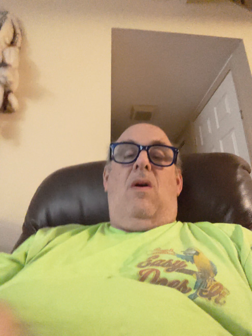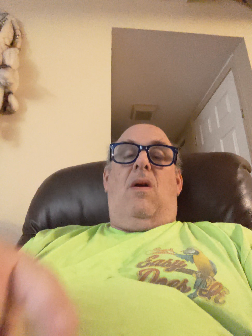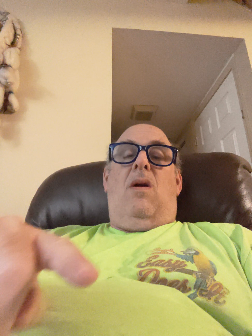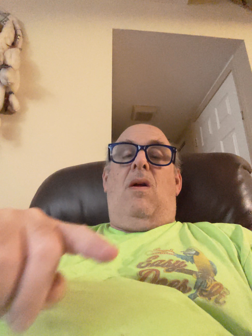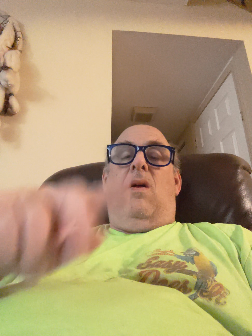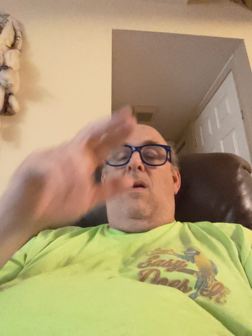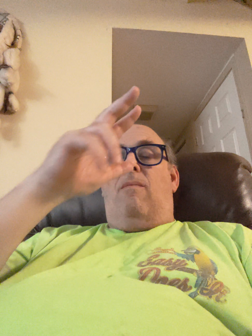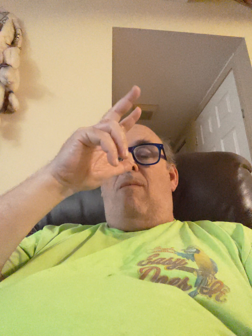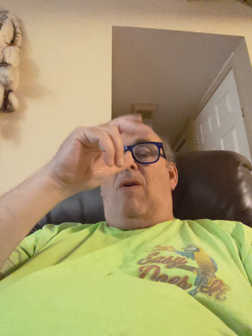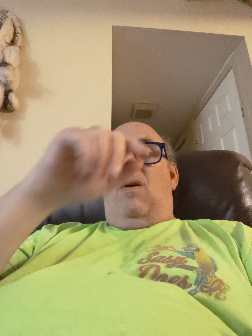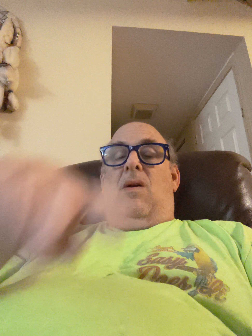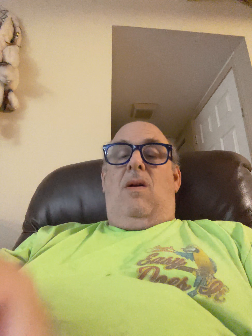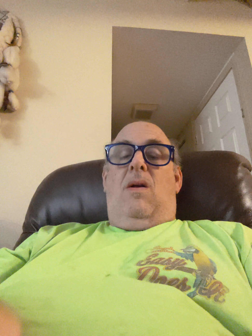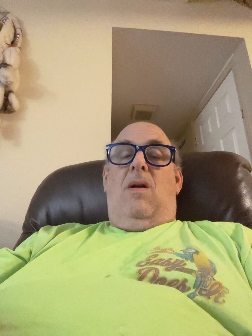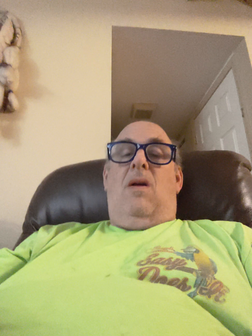bug